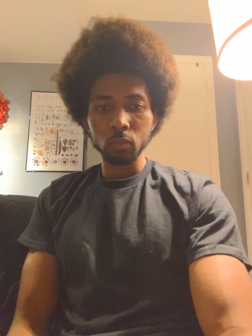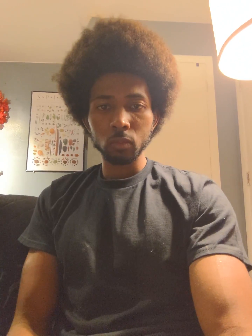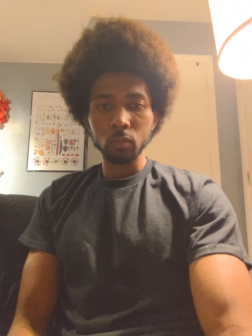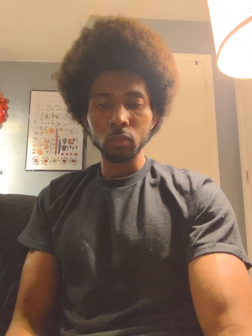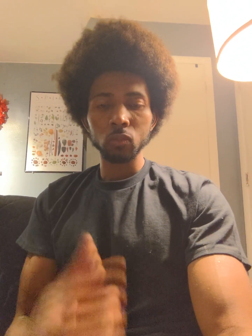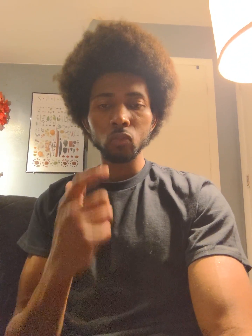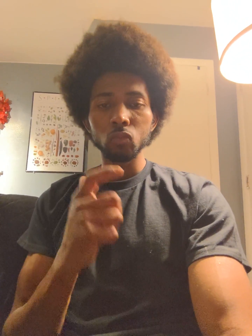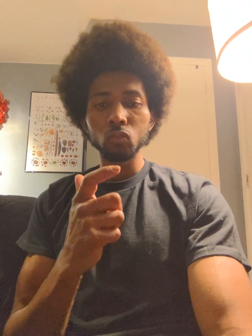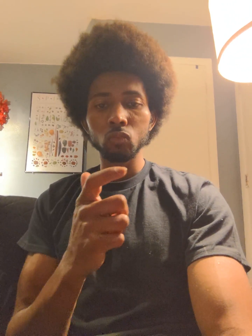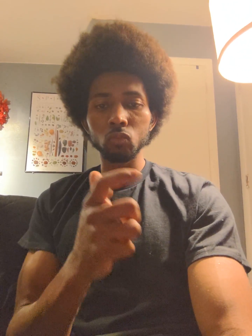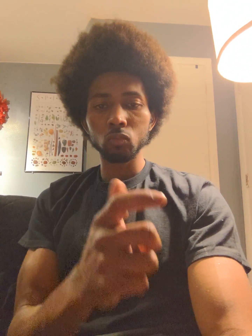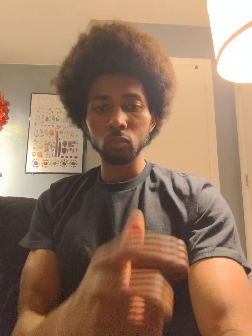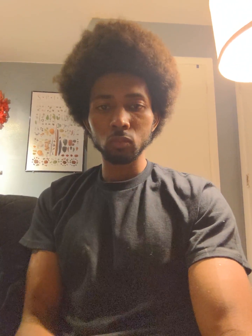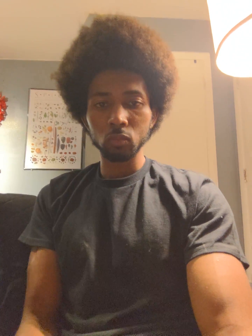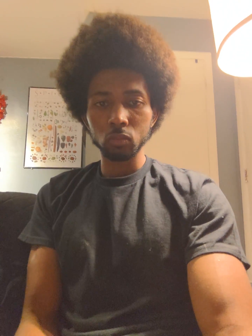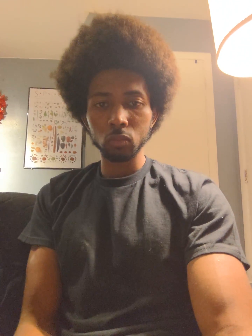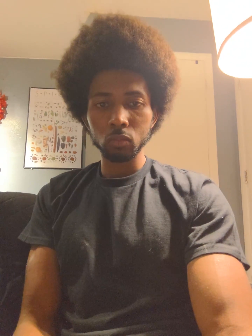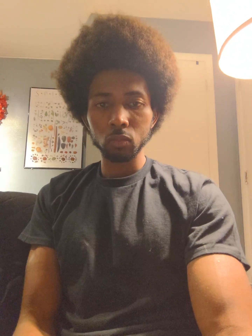run